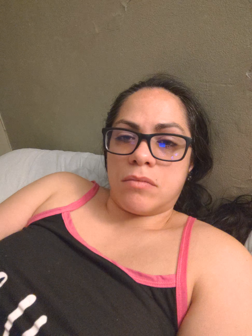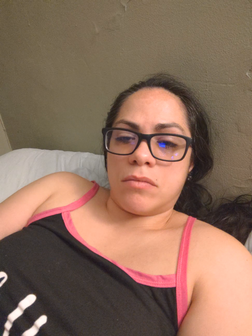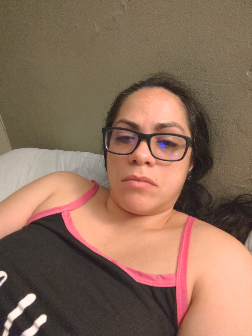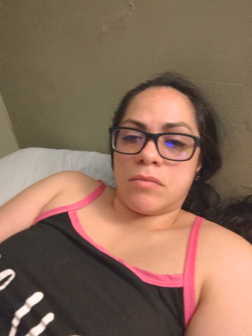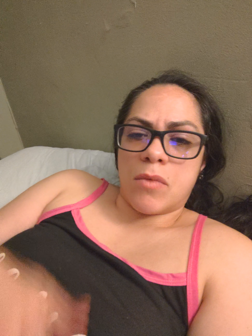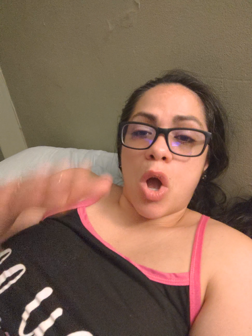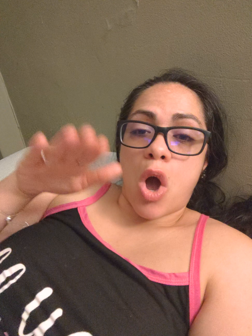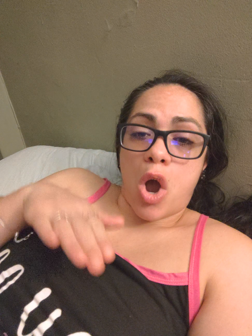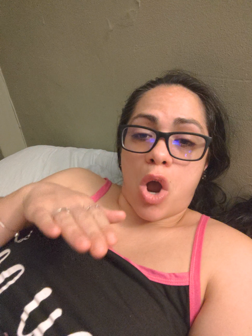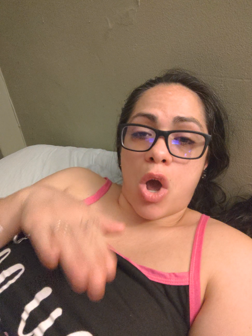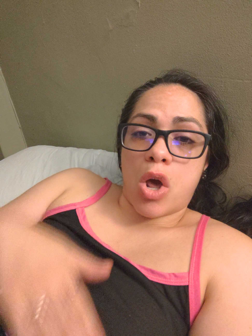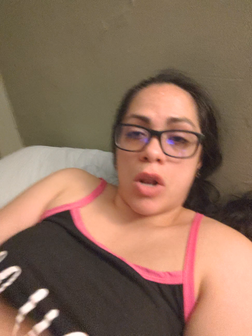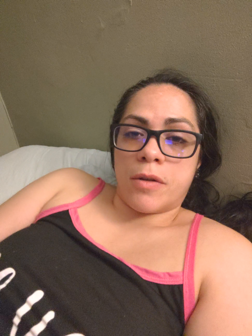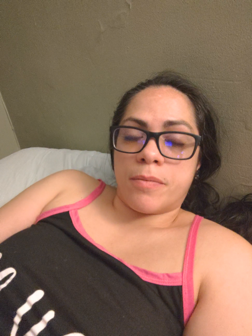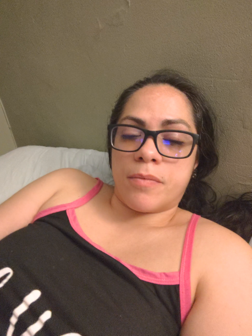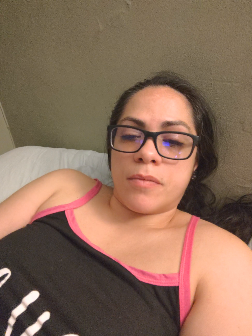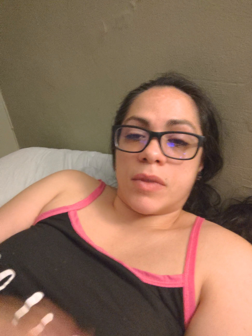on